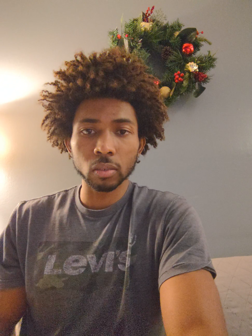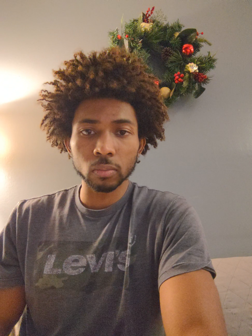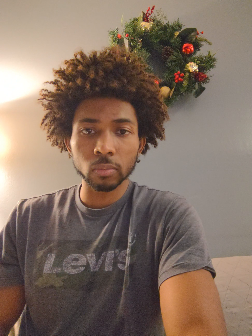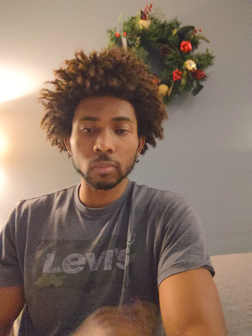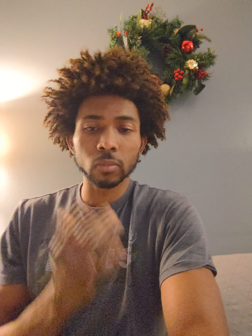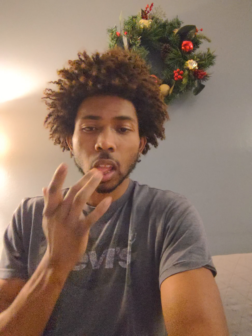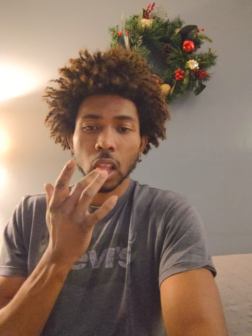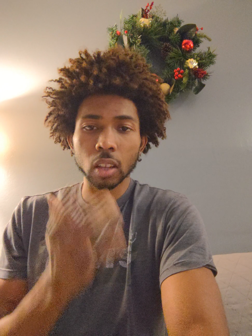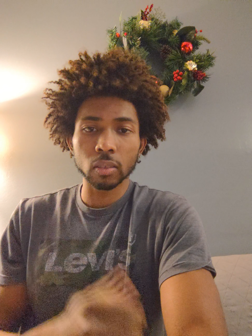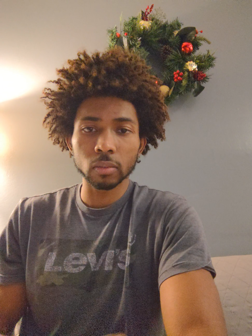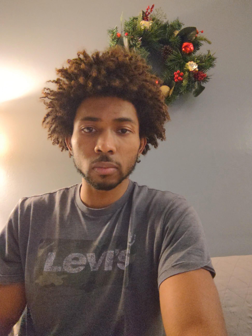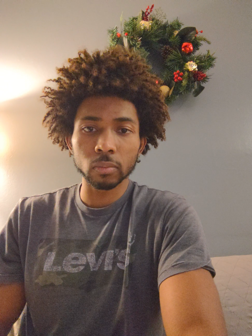taste